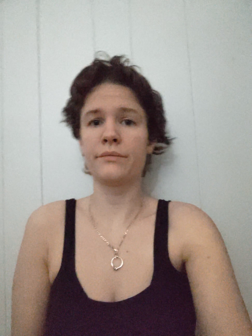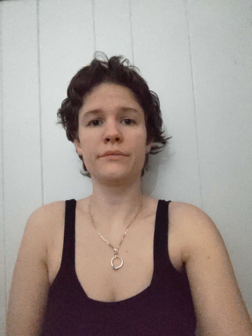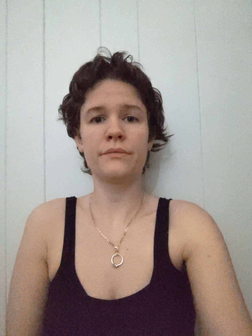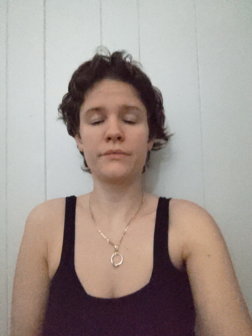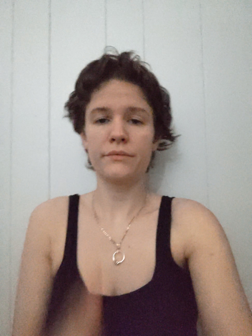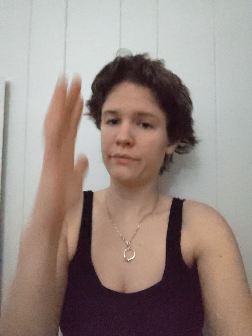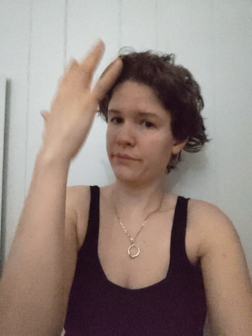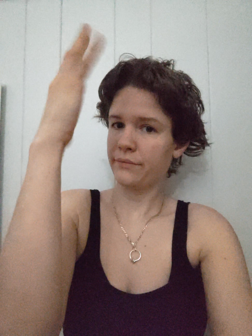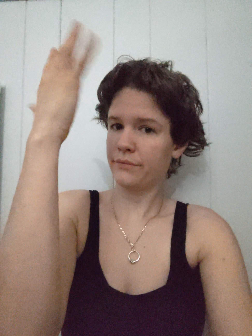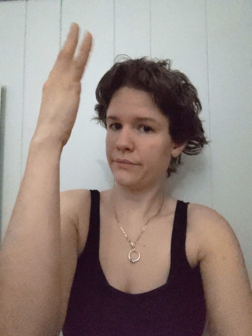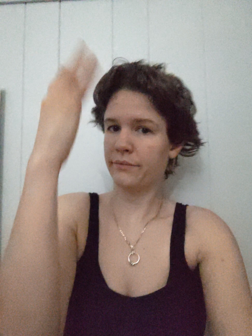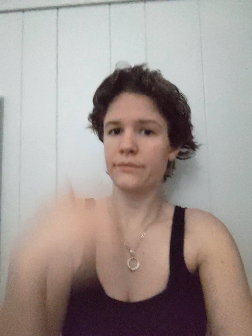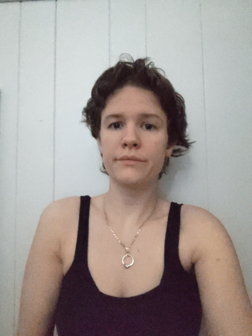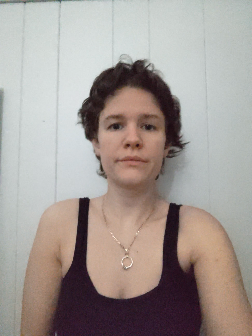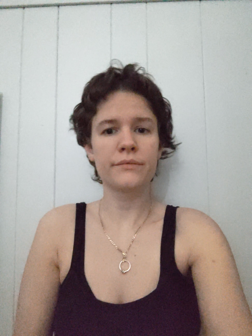tree